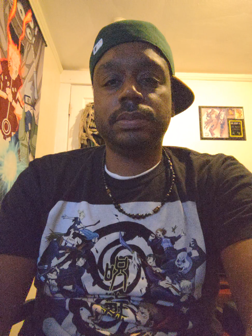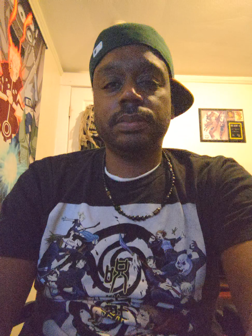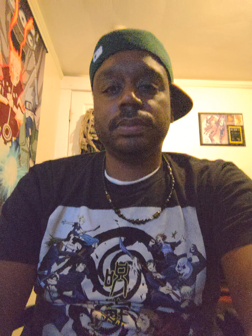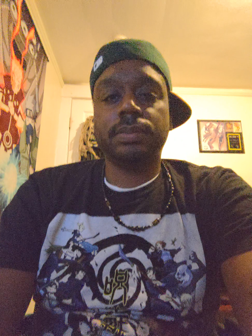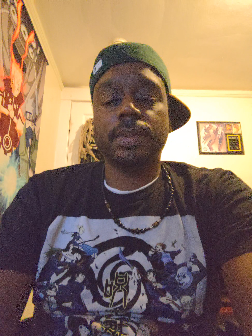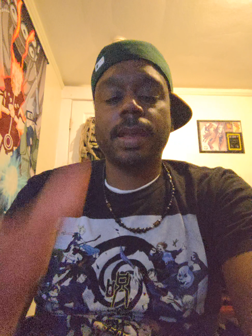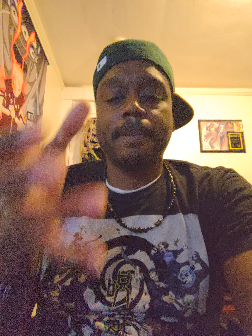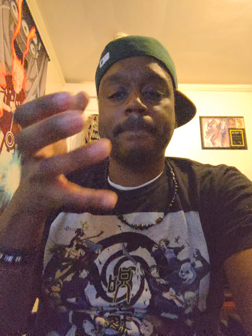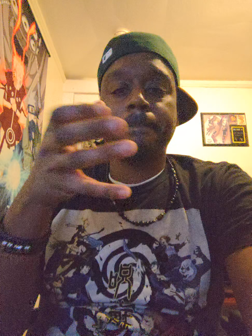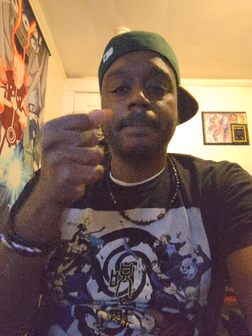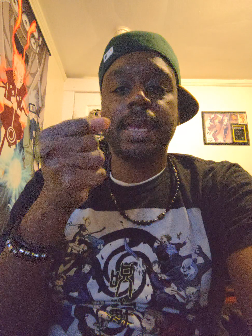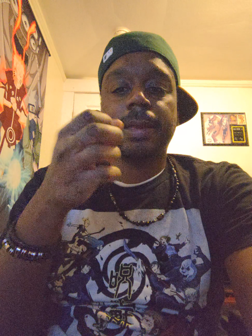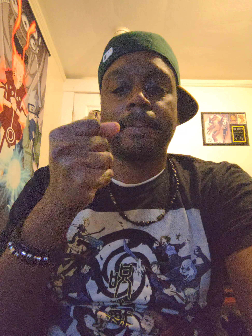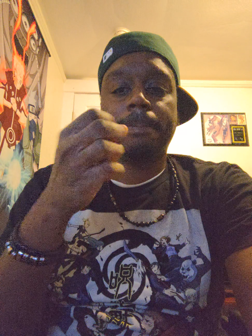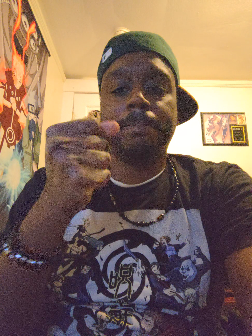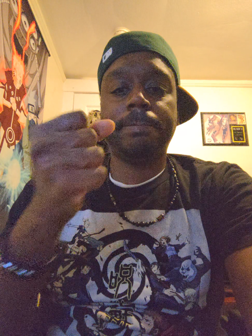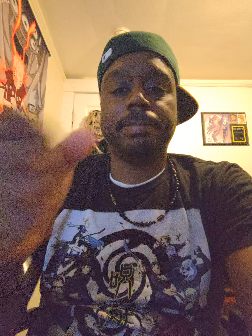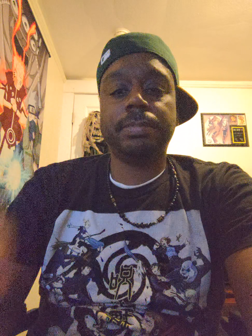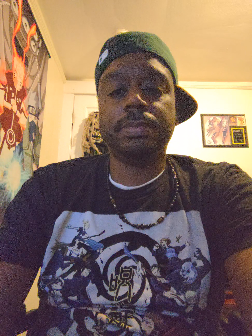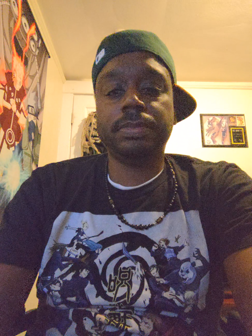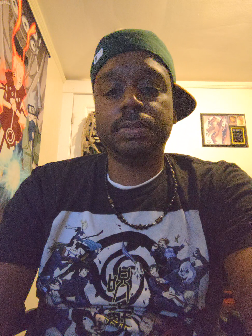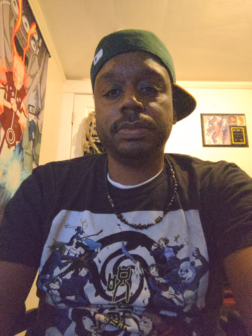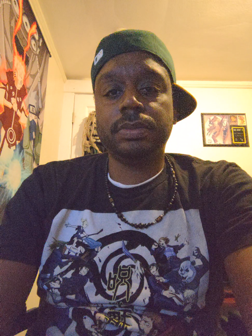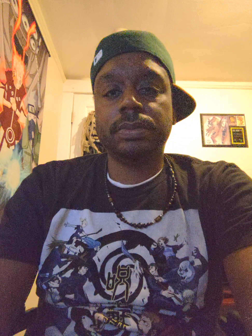milk